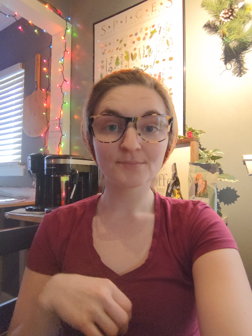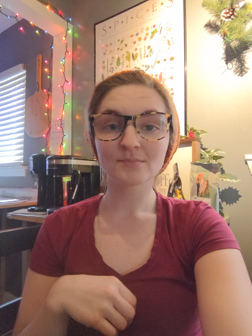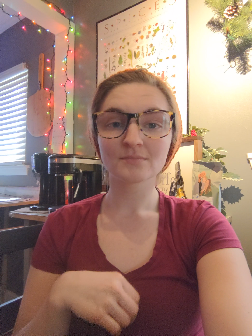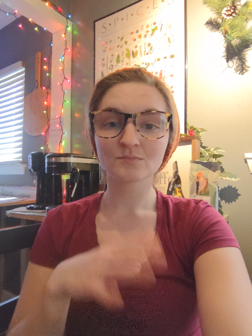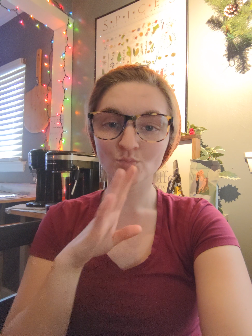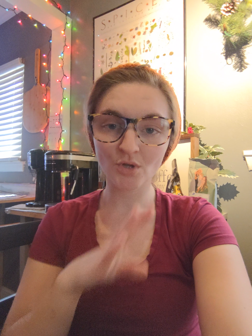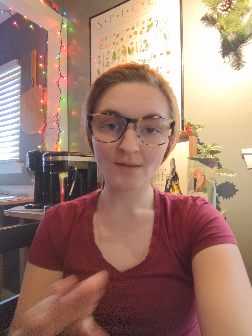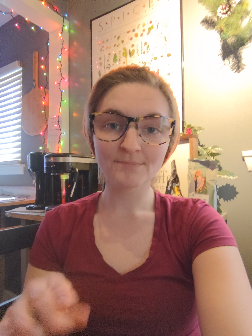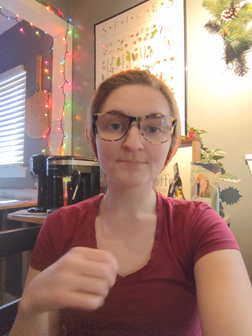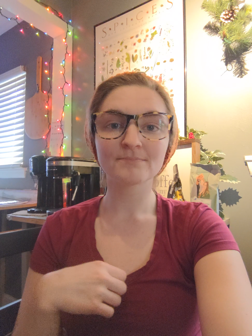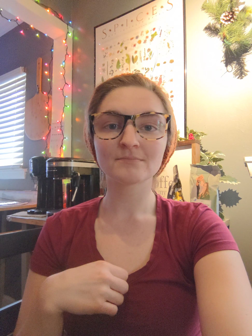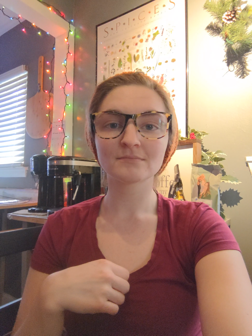quiet